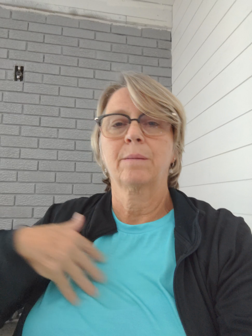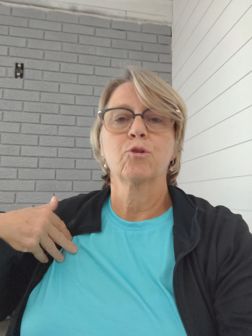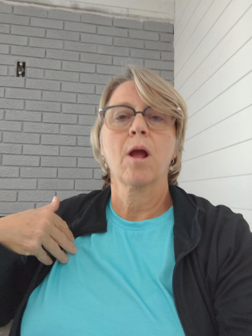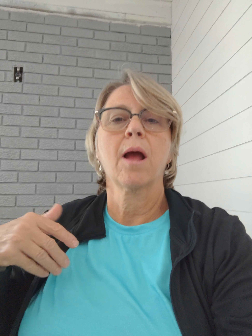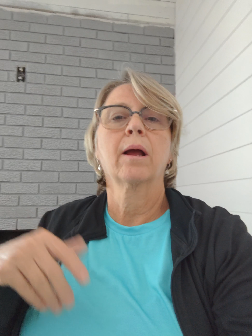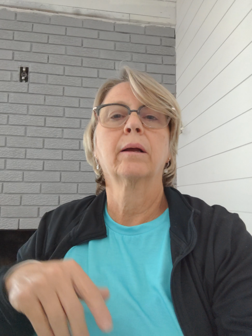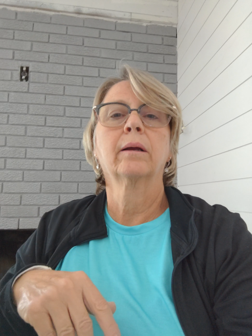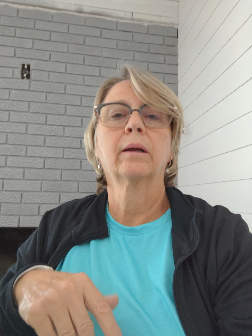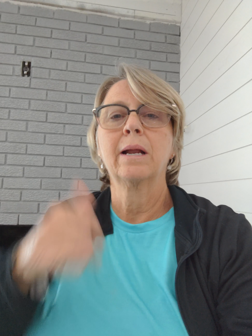zebra